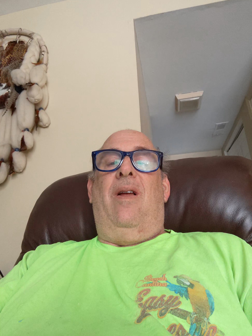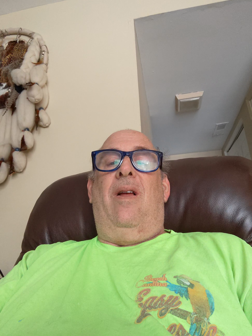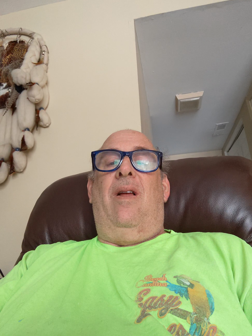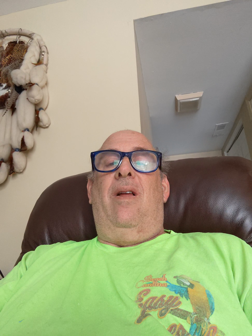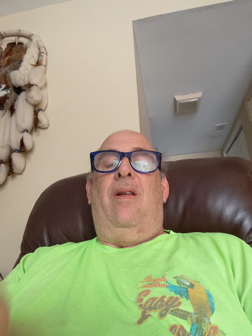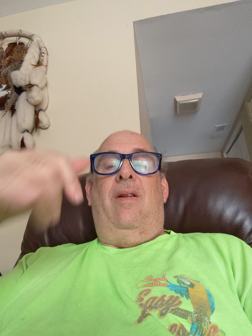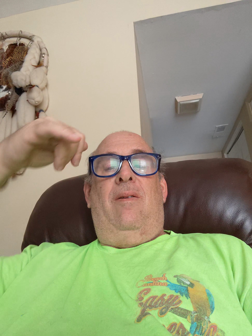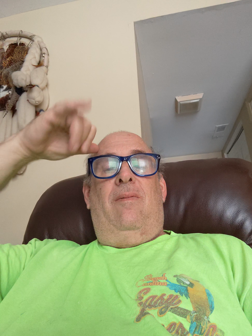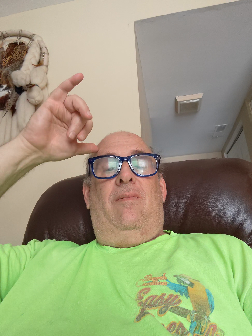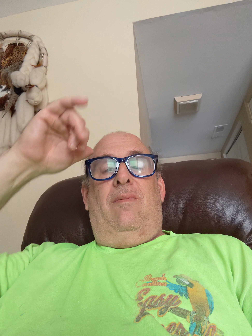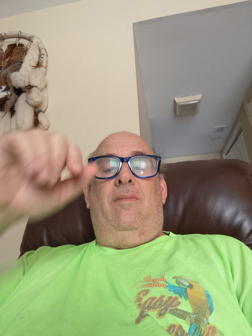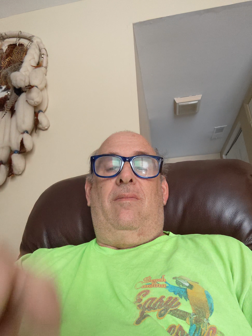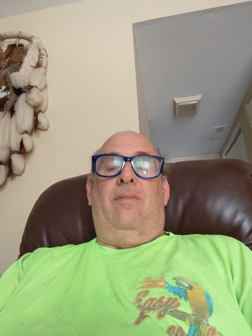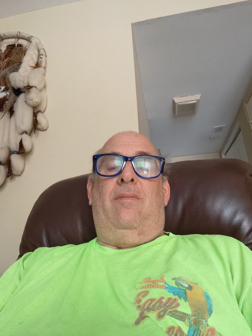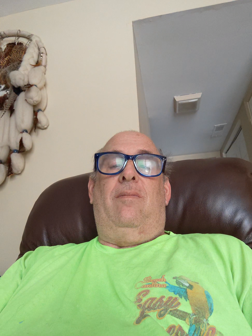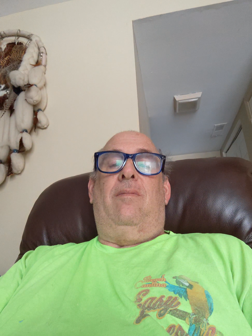cow